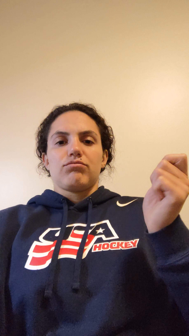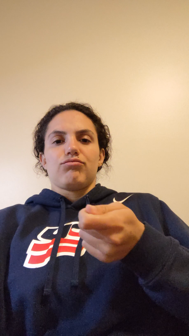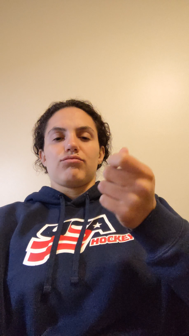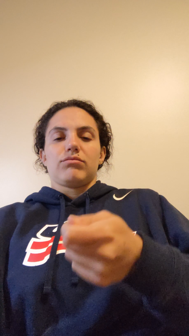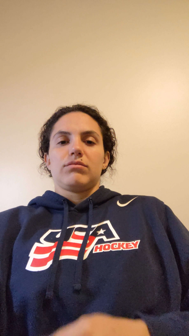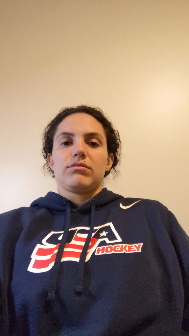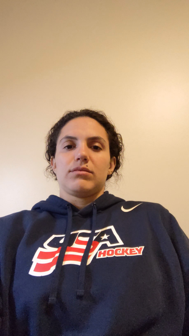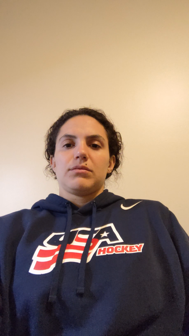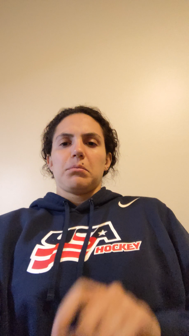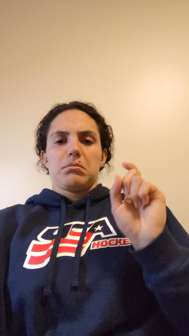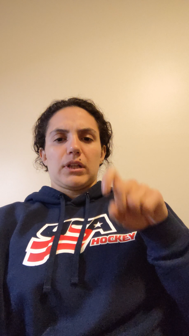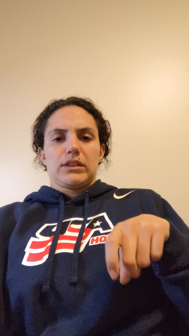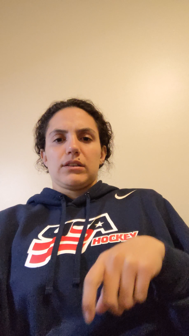must